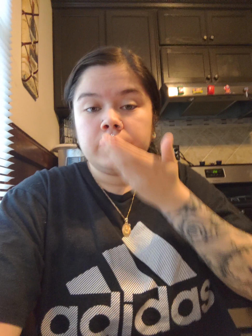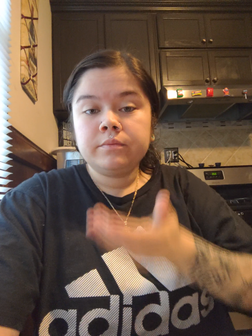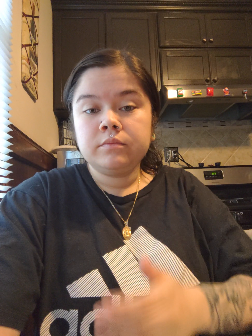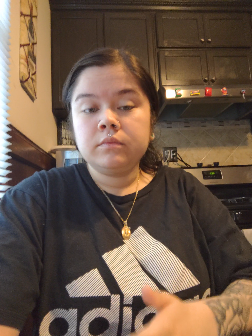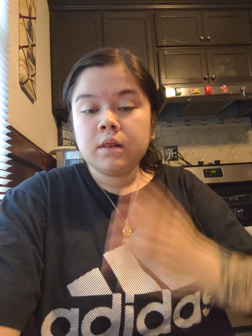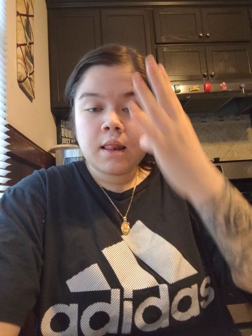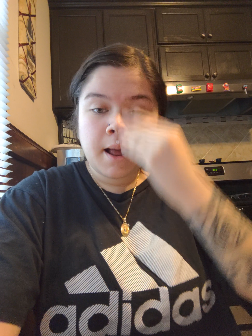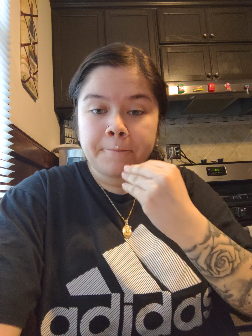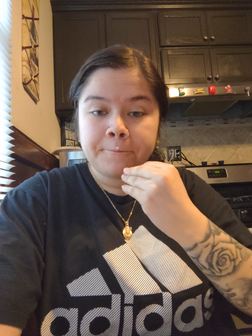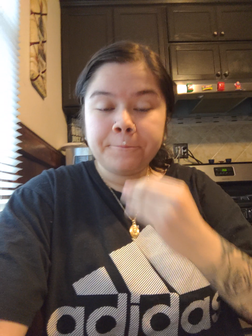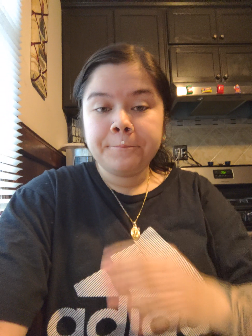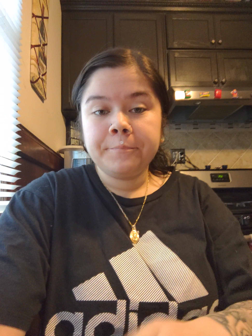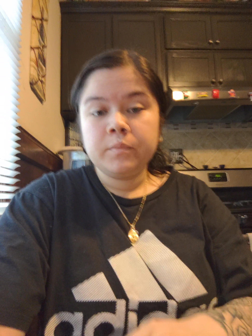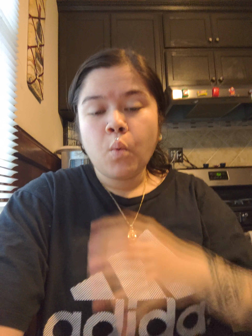nap